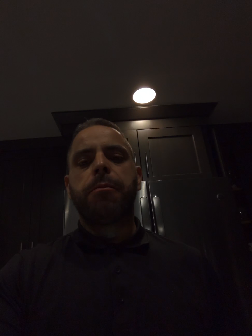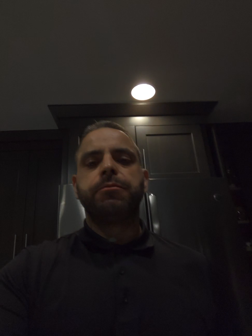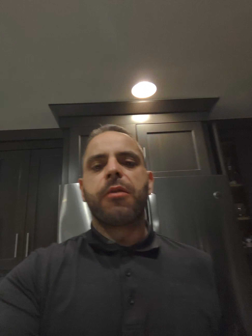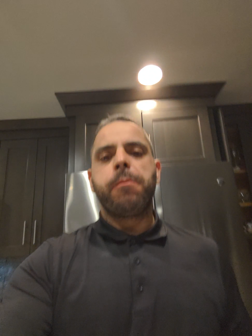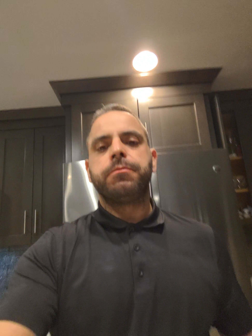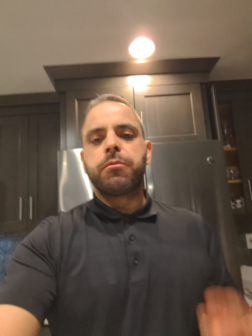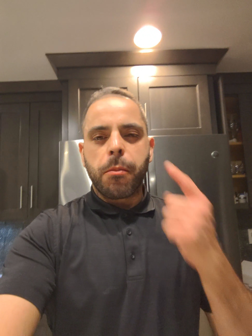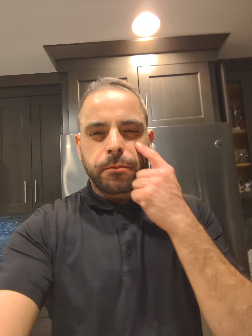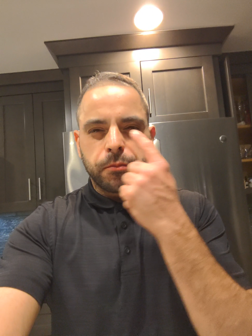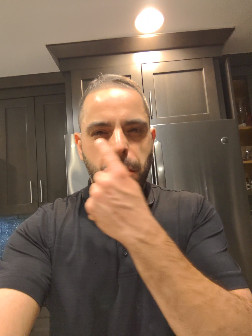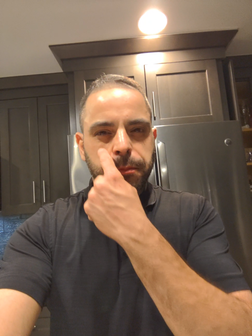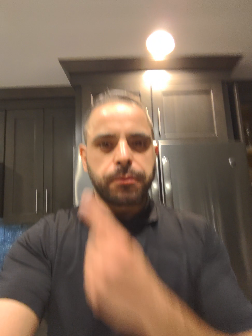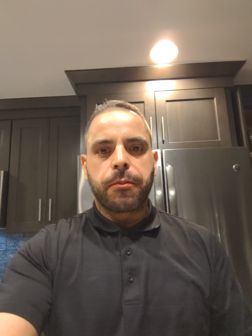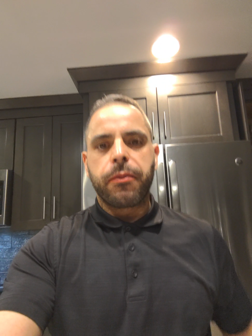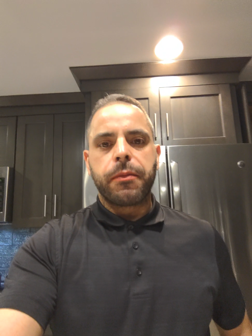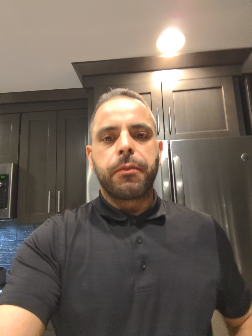eye